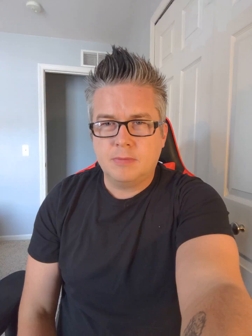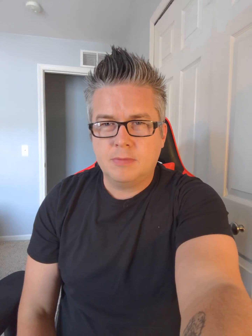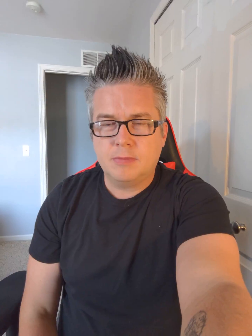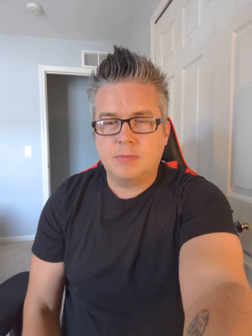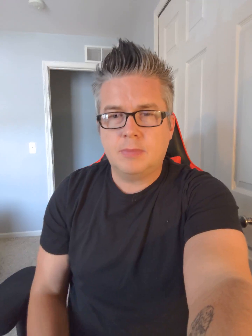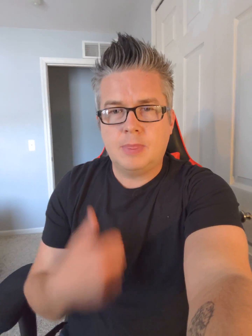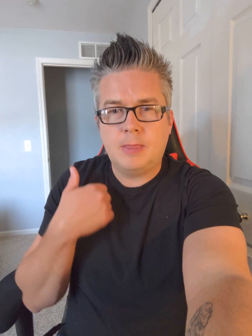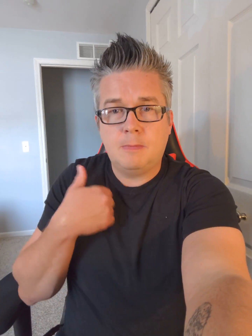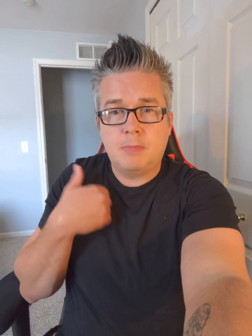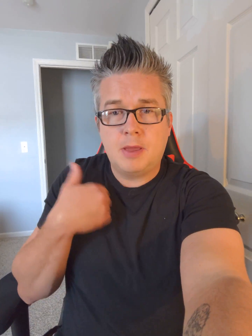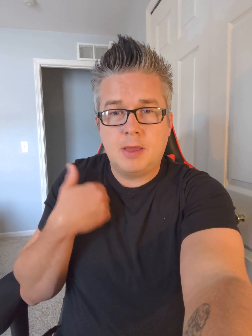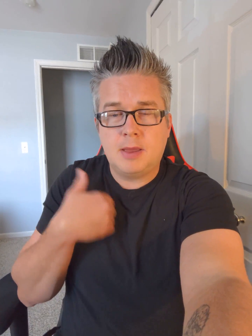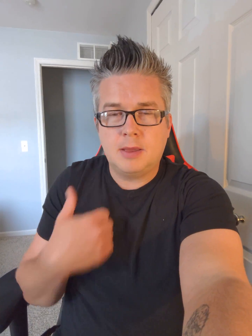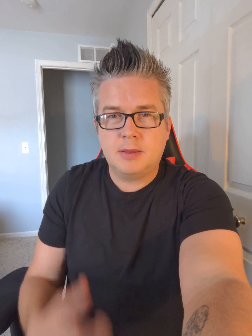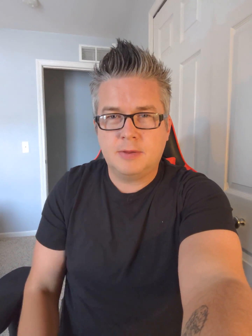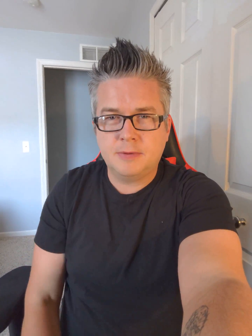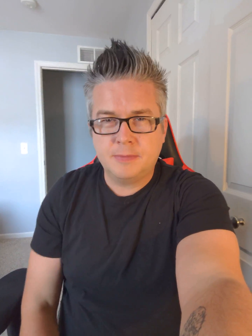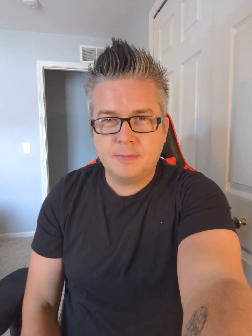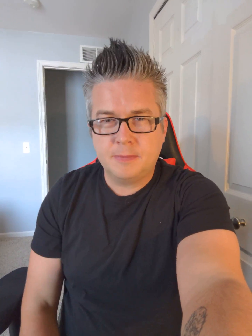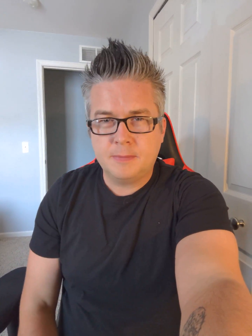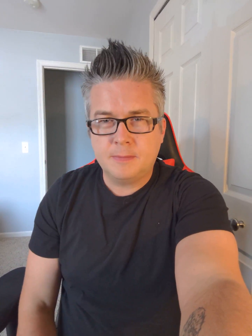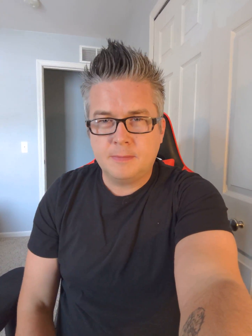bathtub